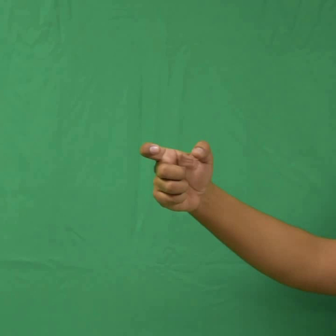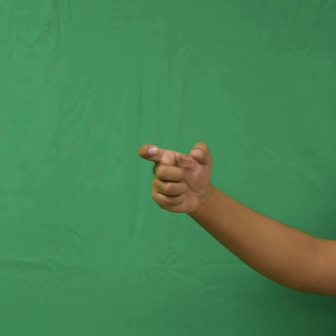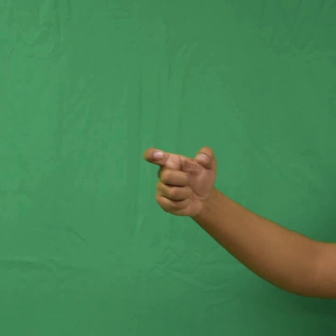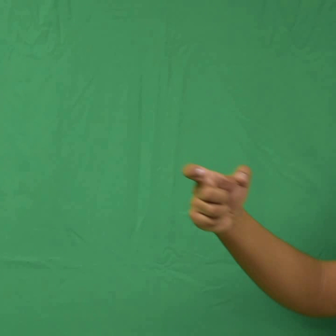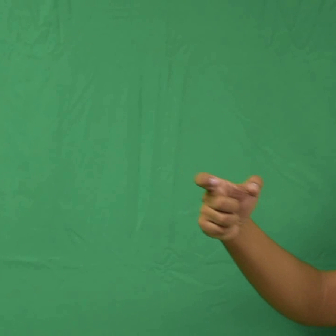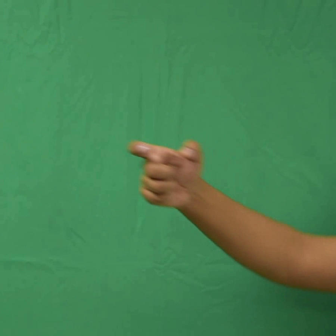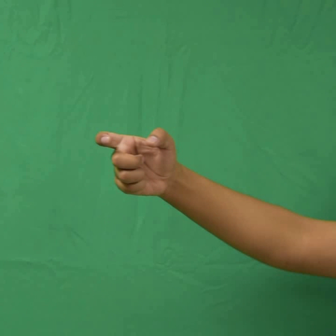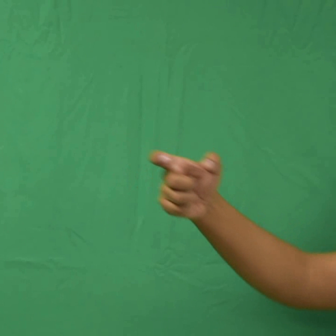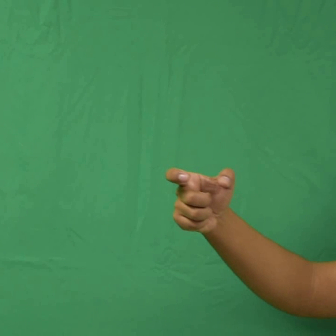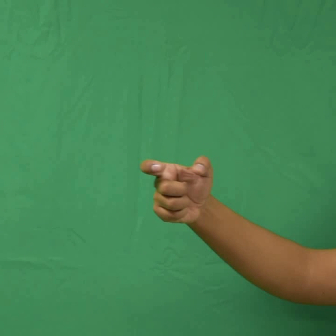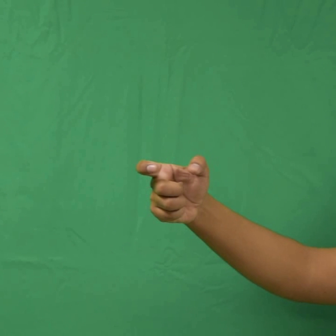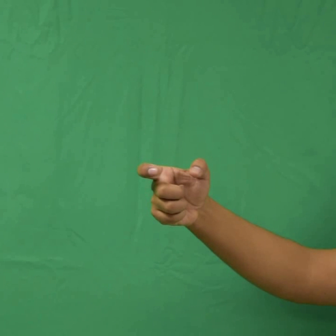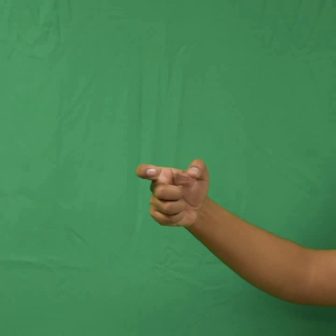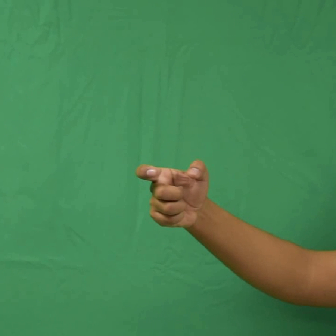X